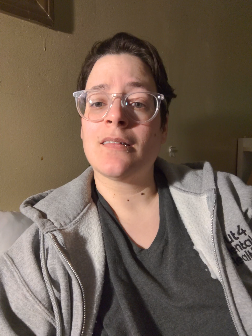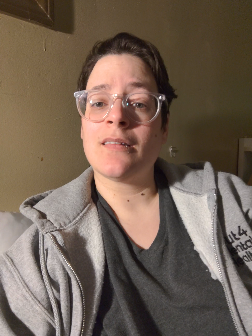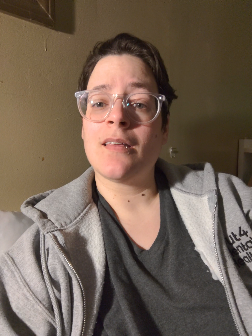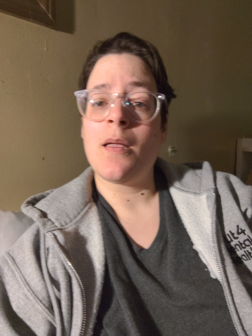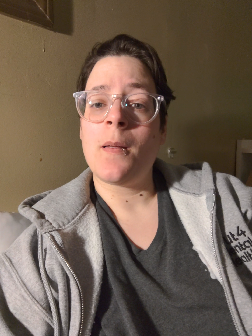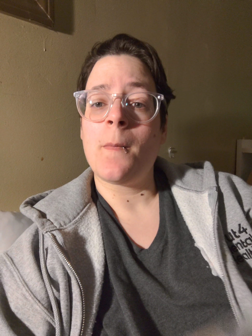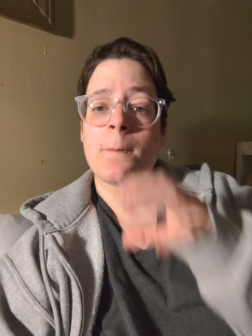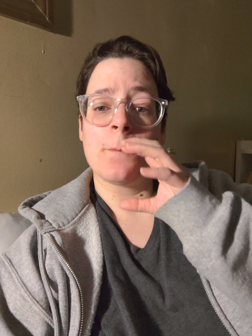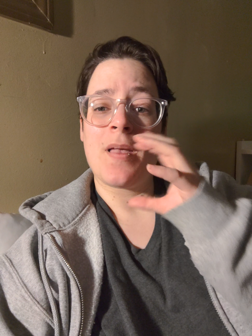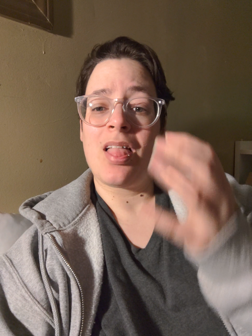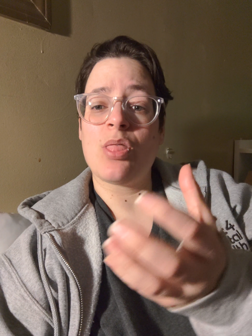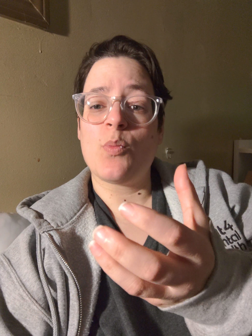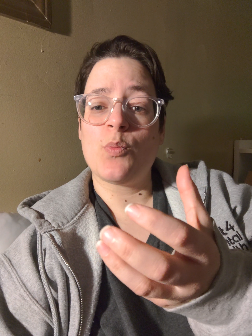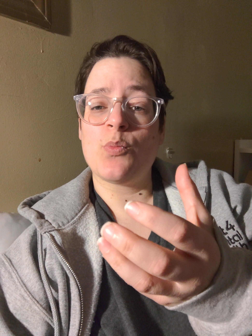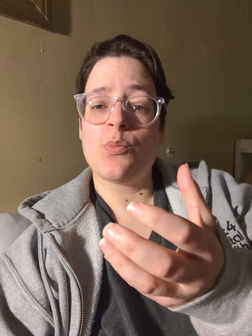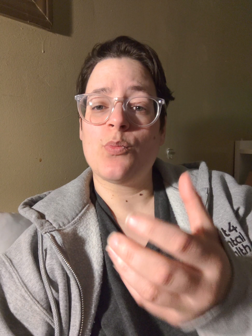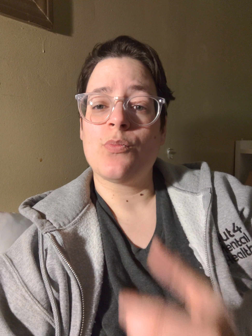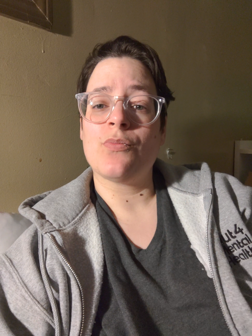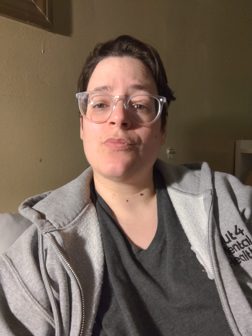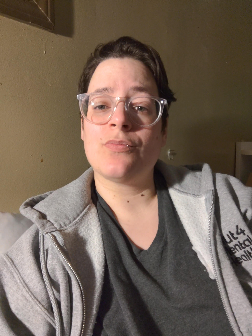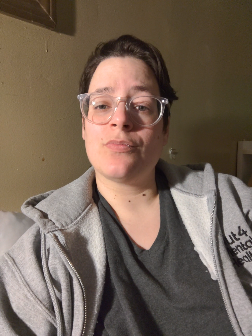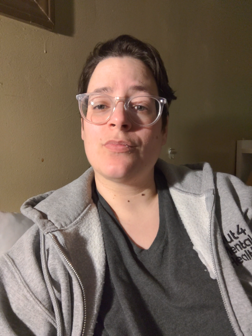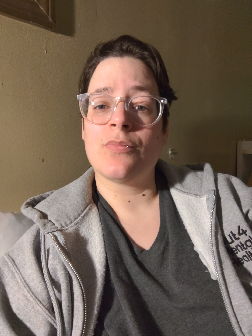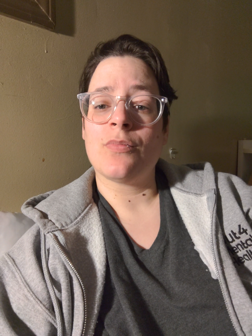balloon